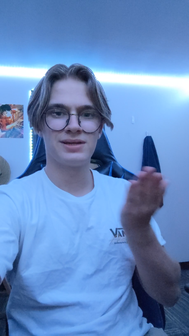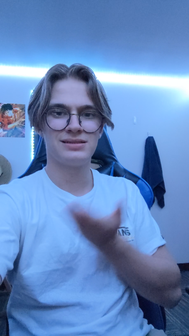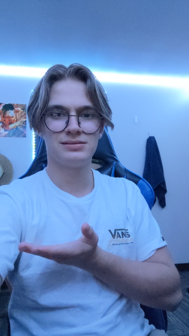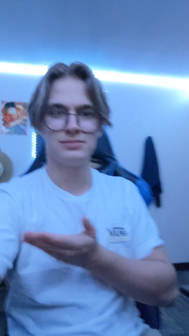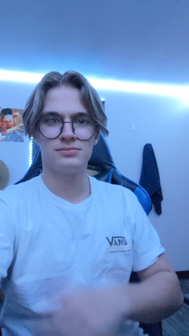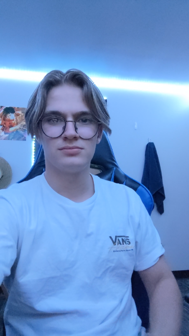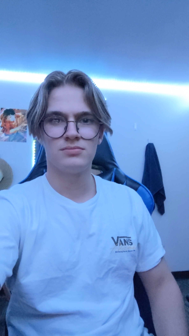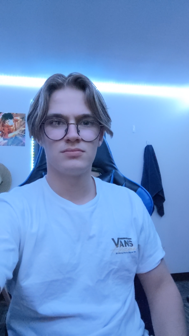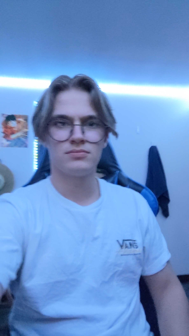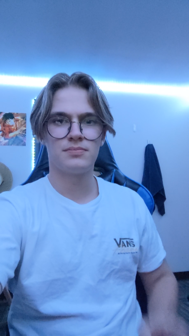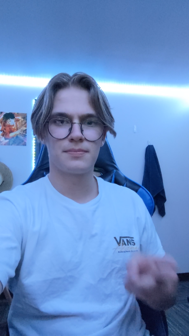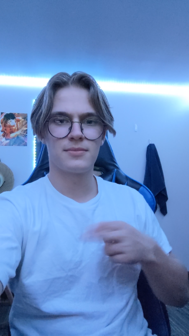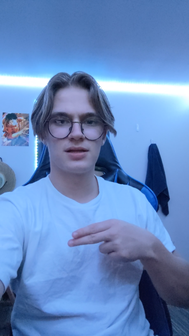belt